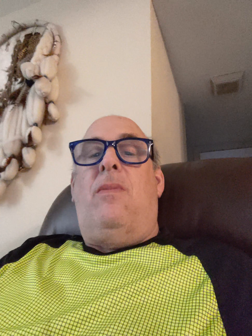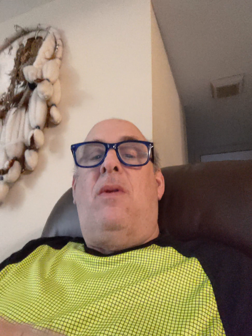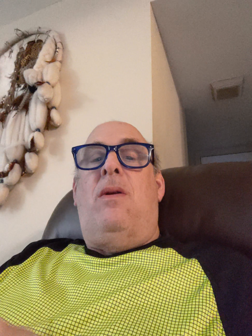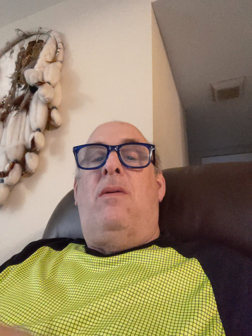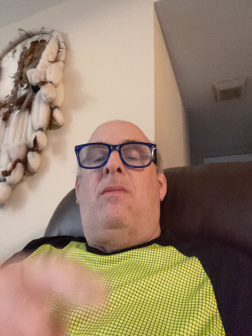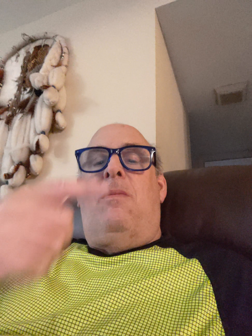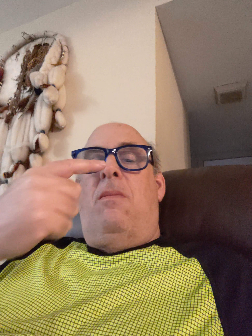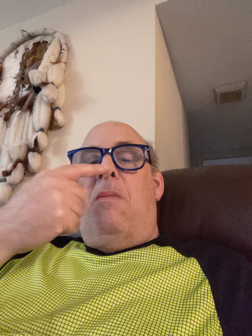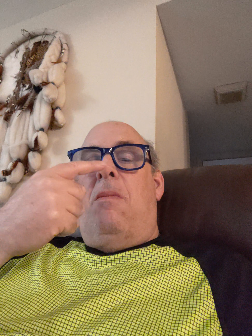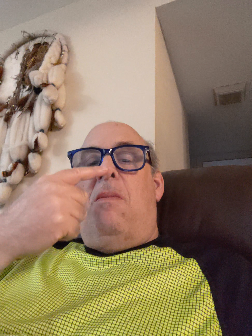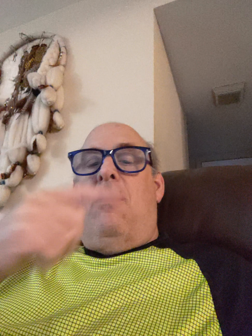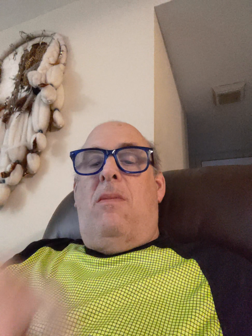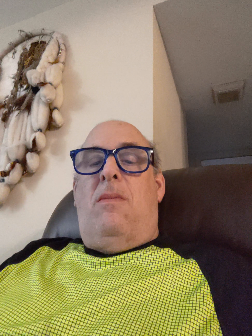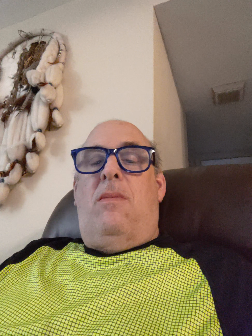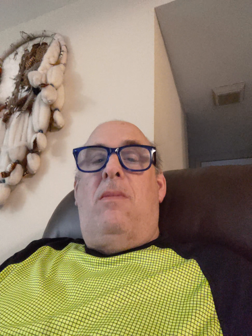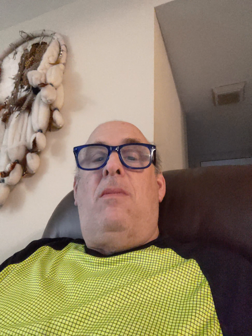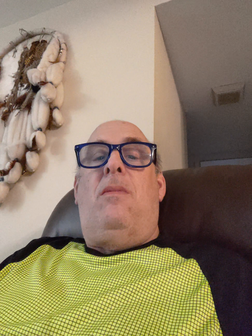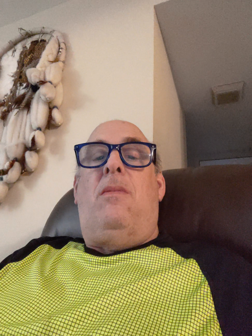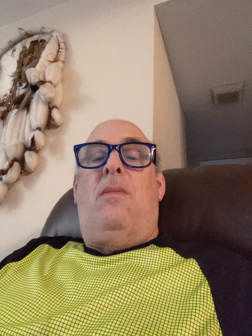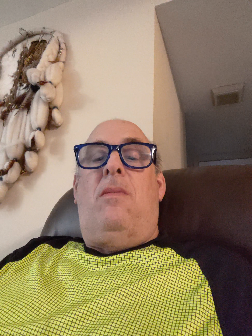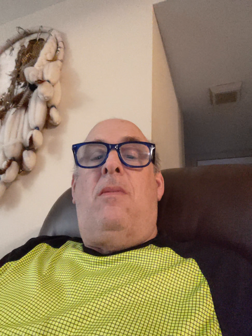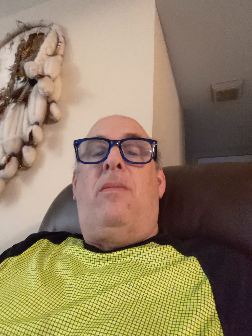nose